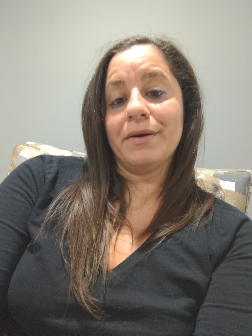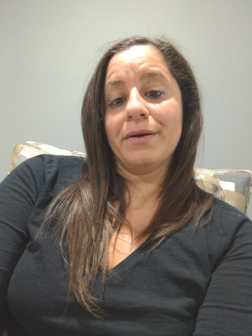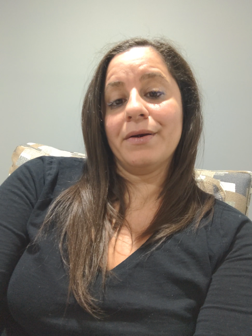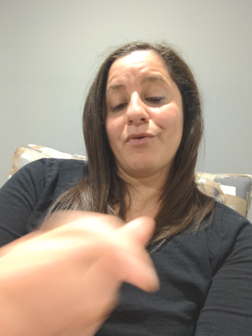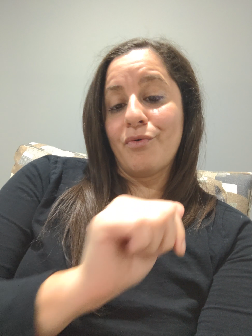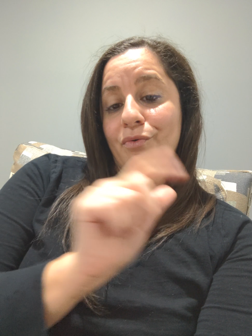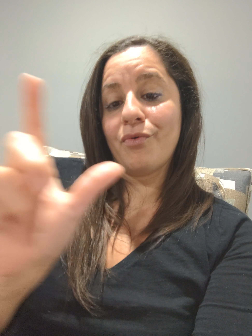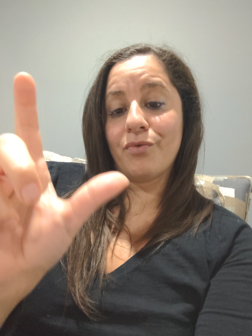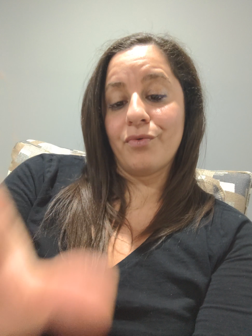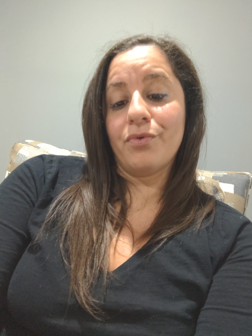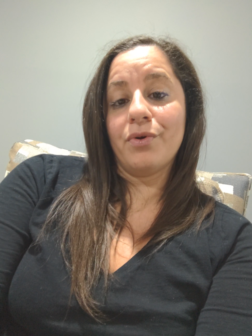all